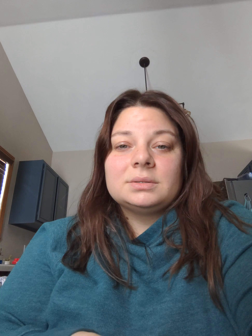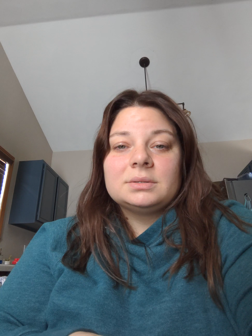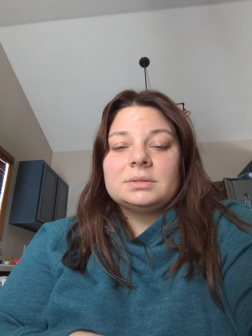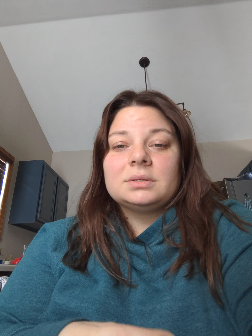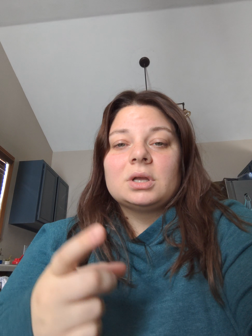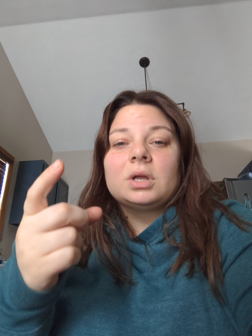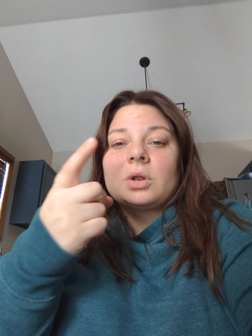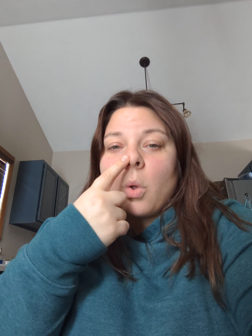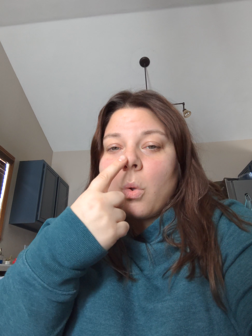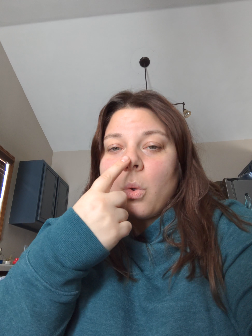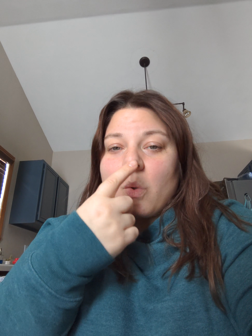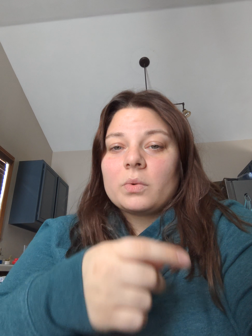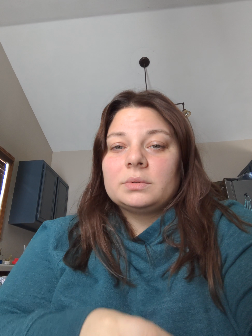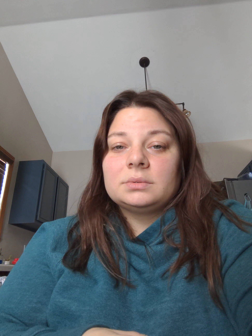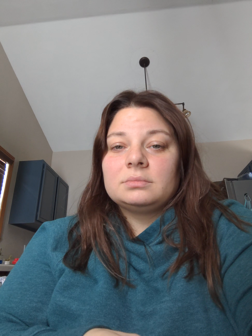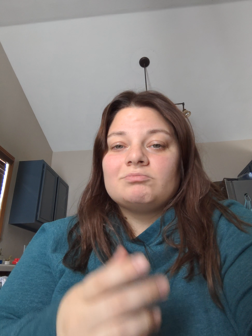nose